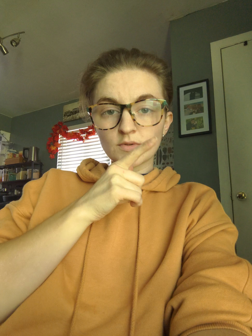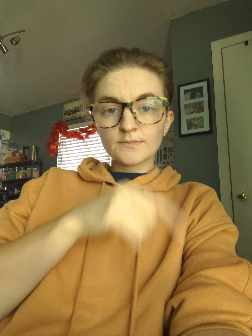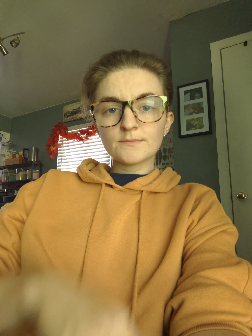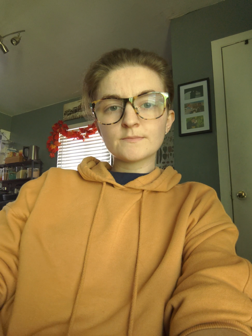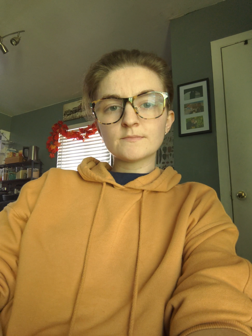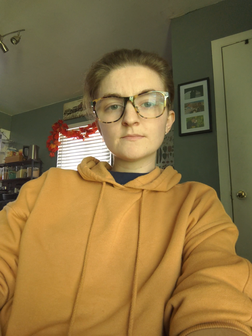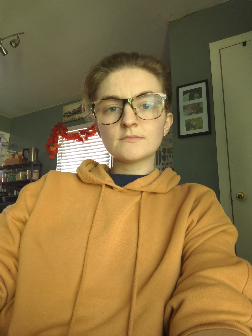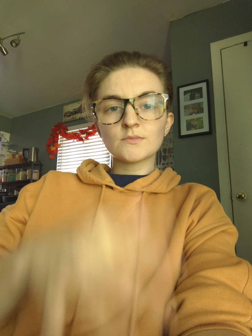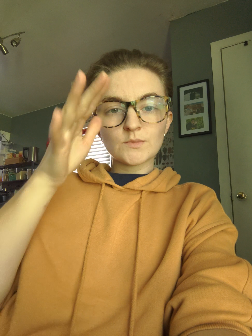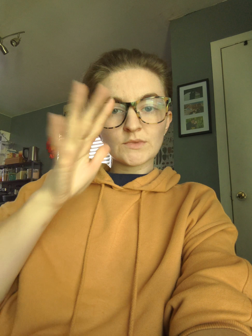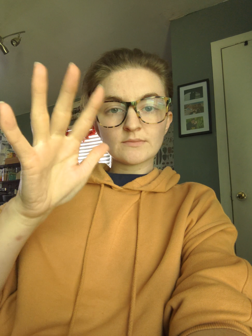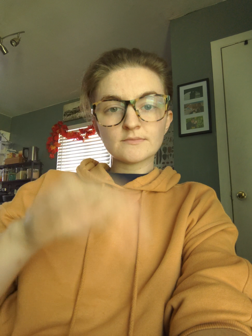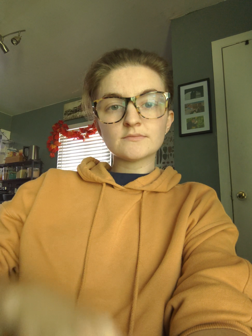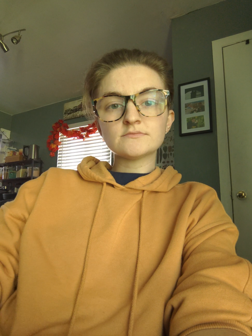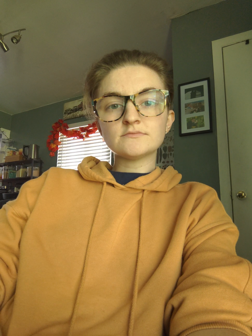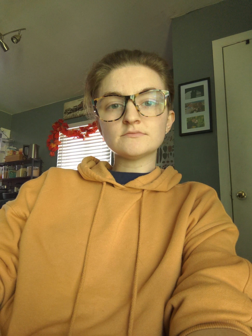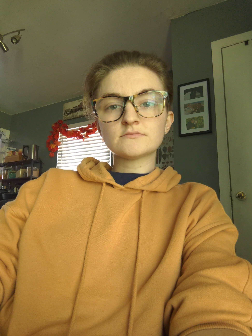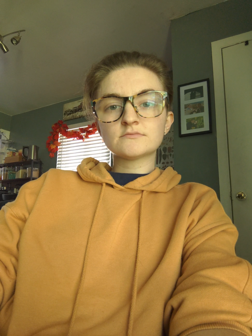deer